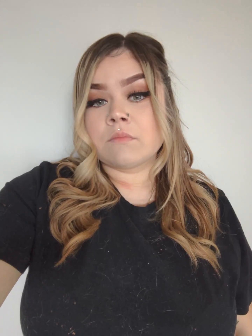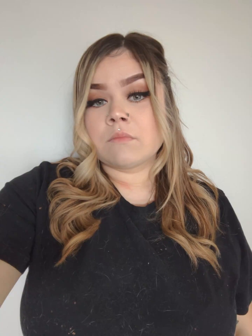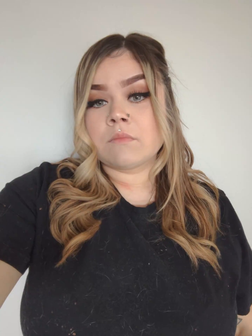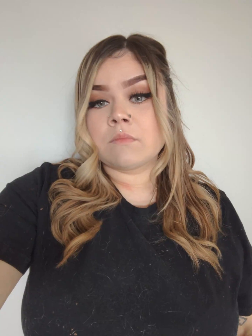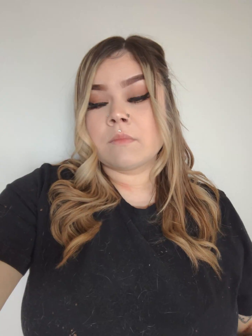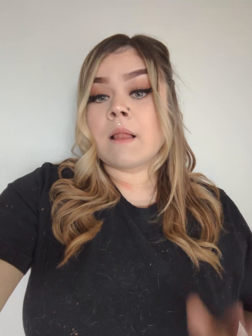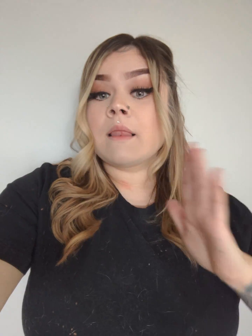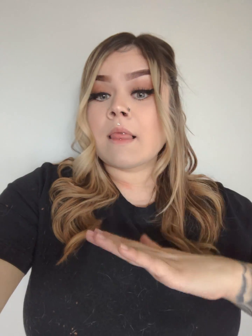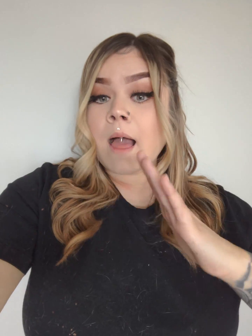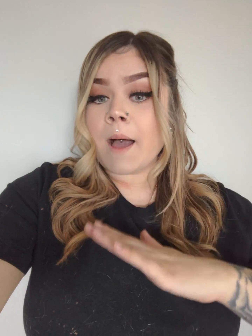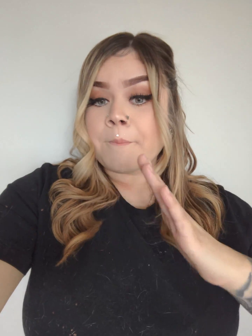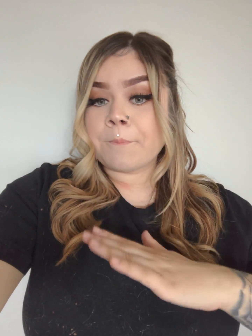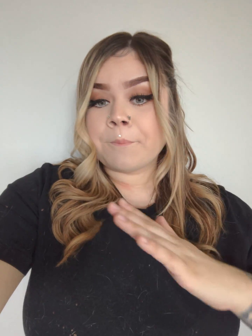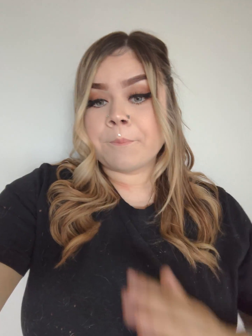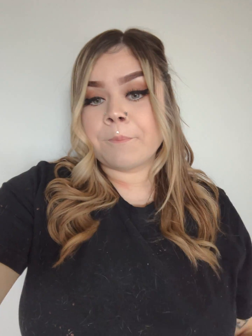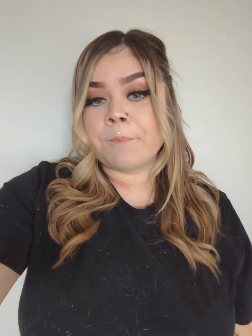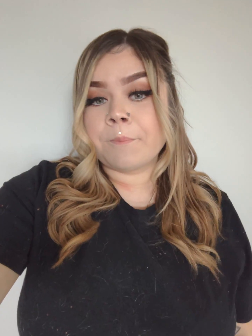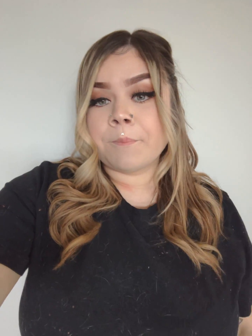clap